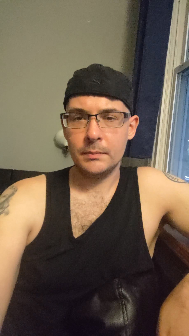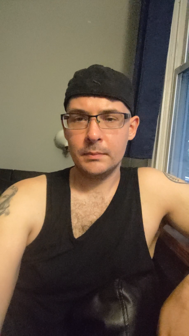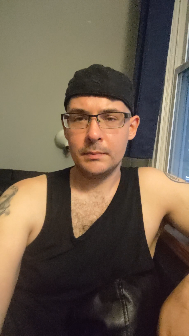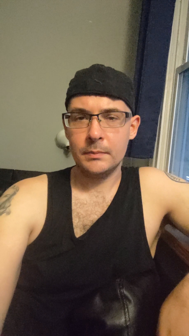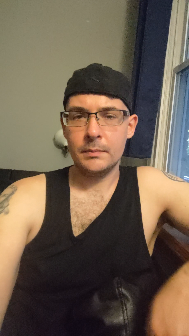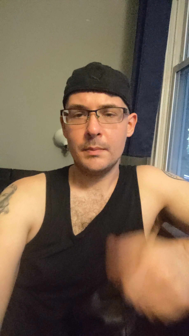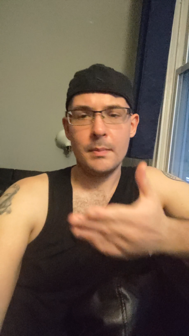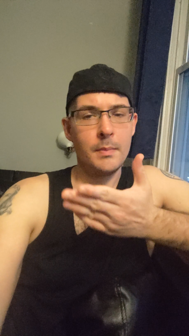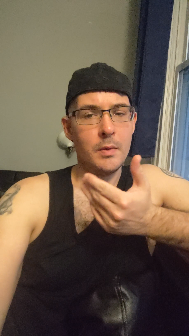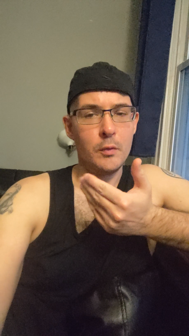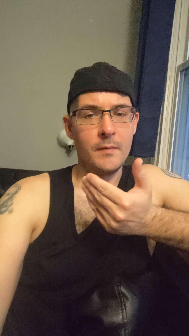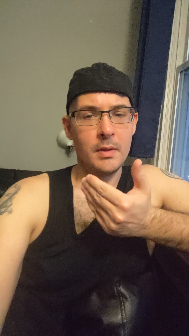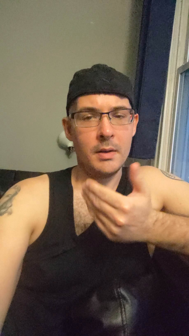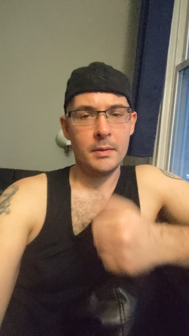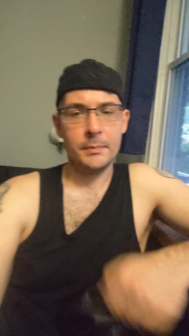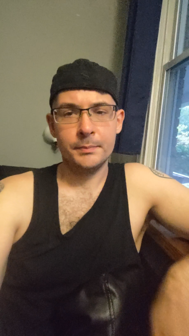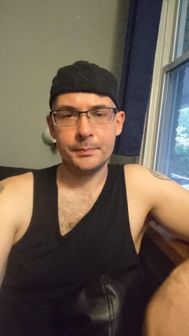butterfly